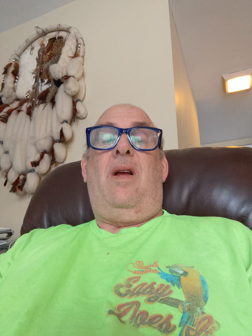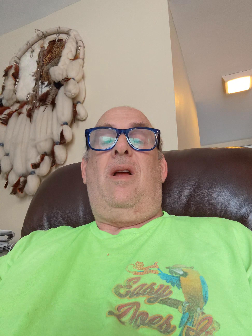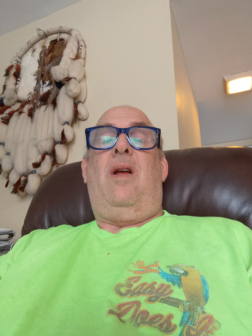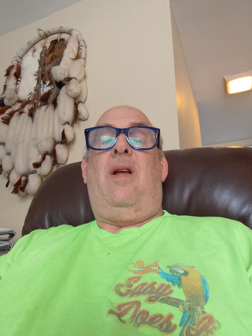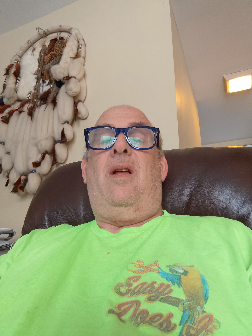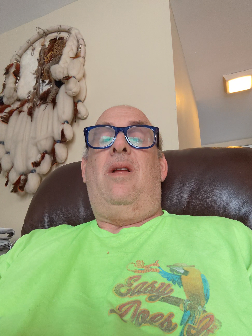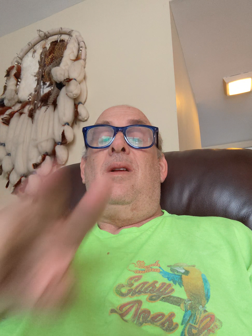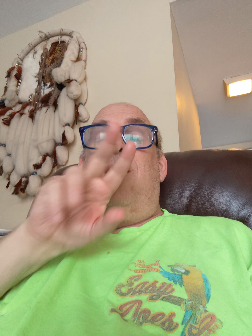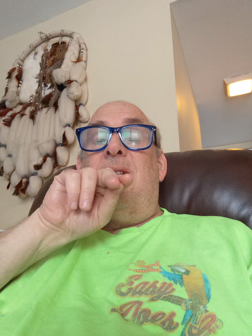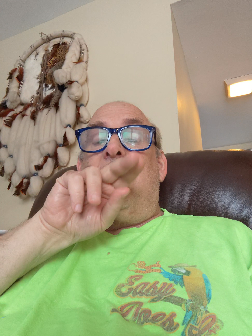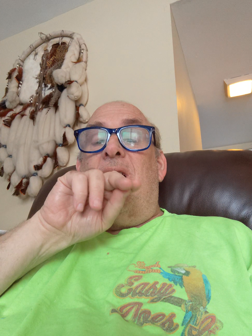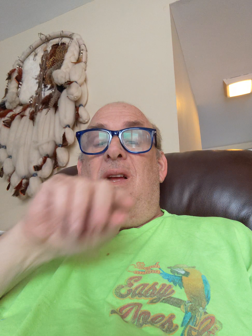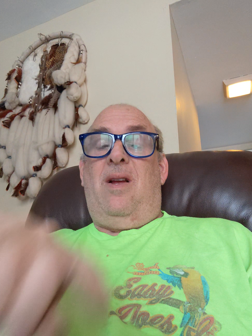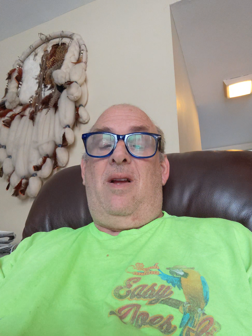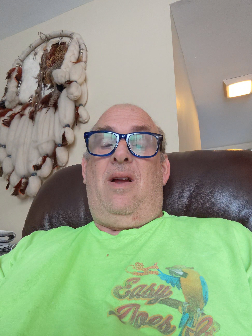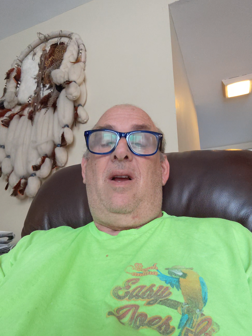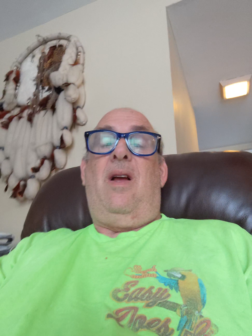duck